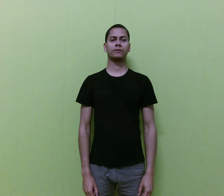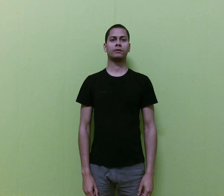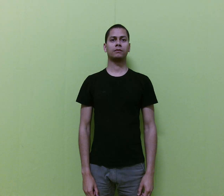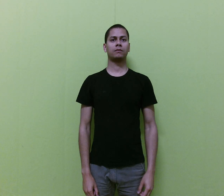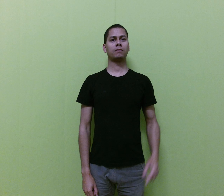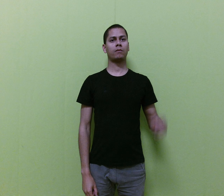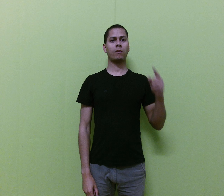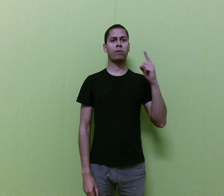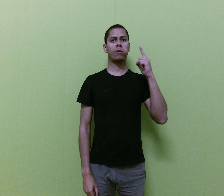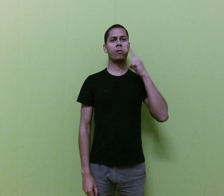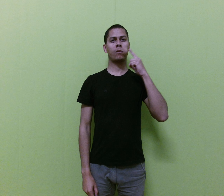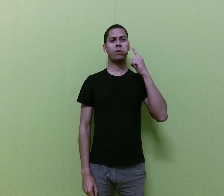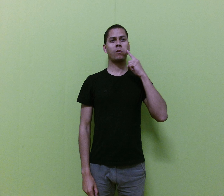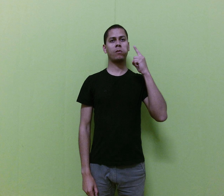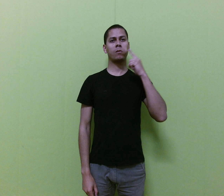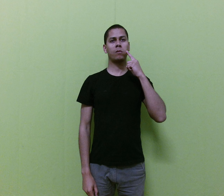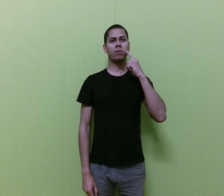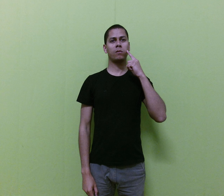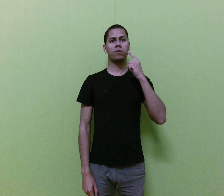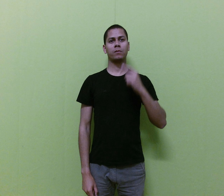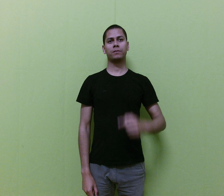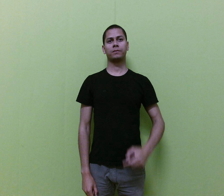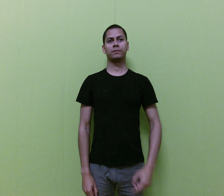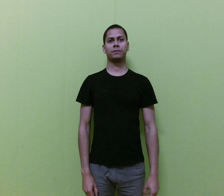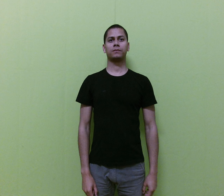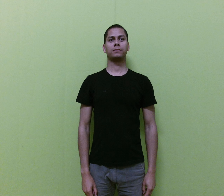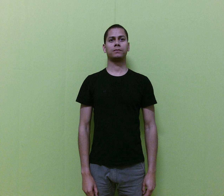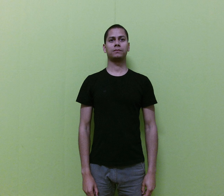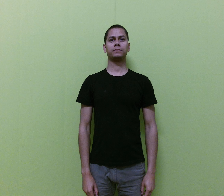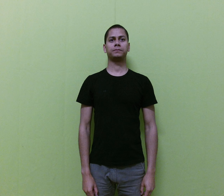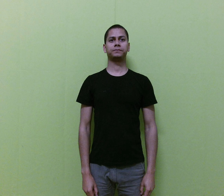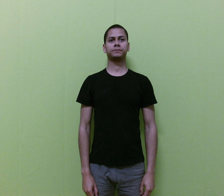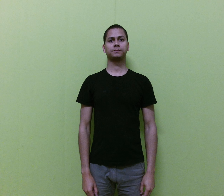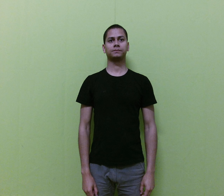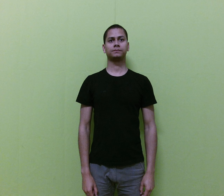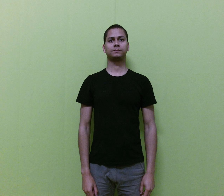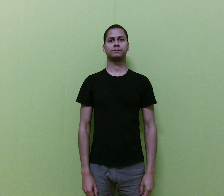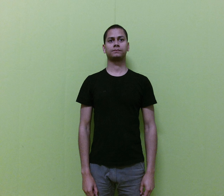bala